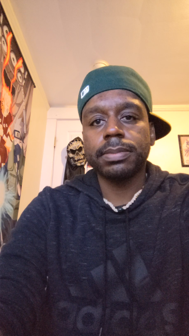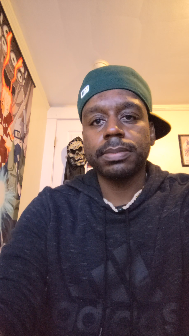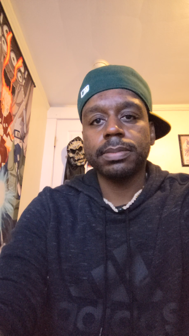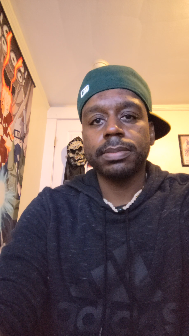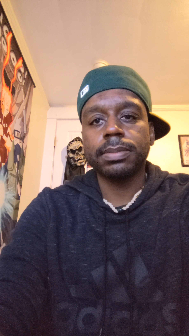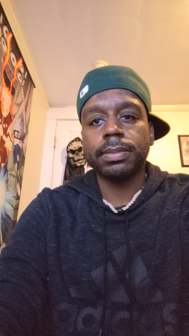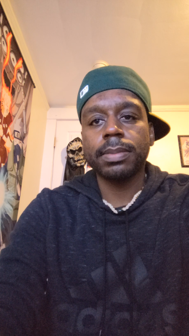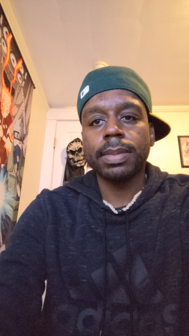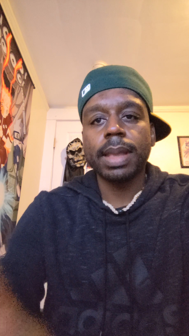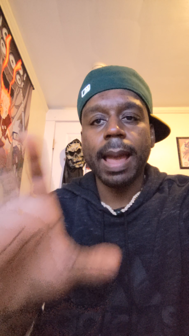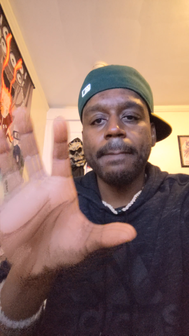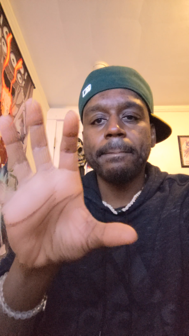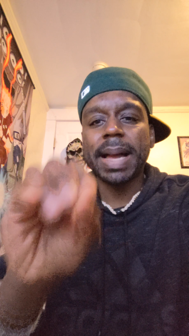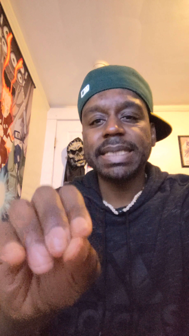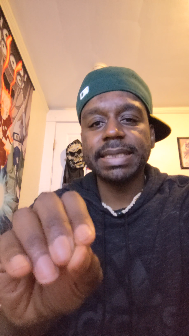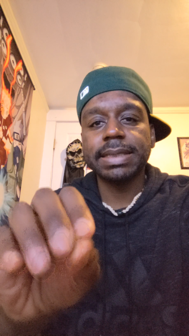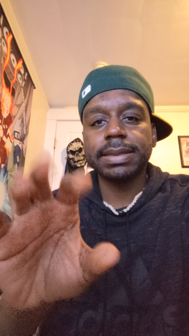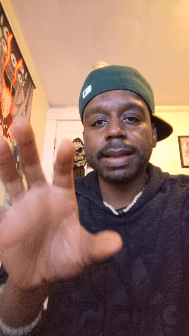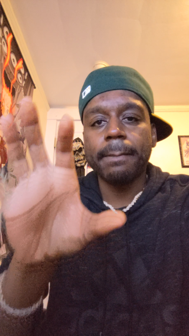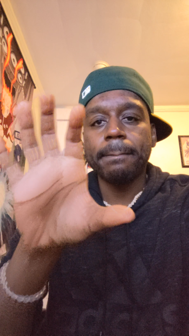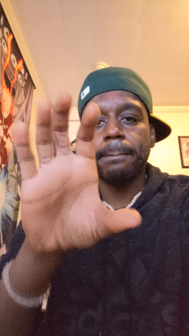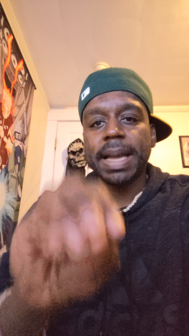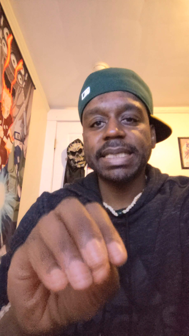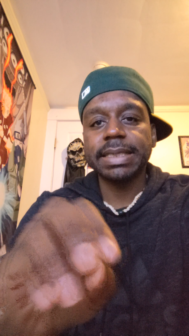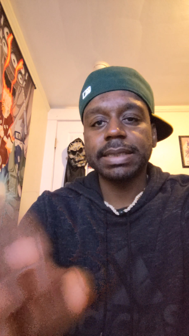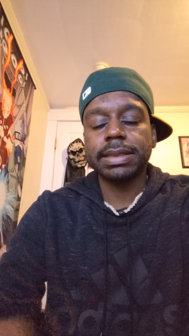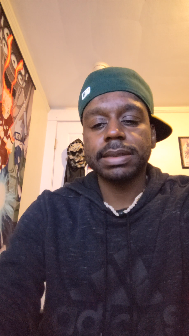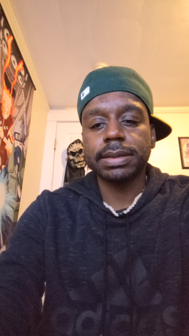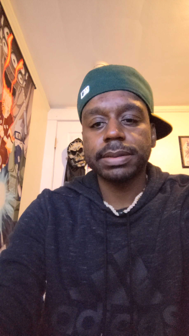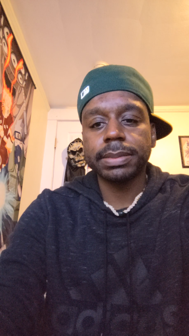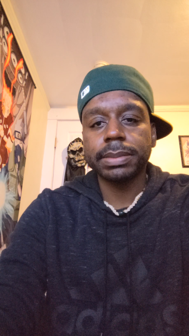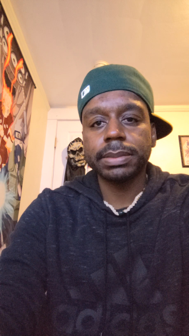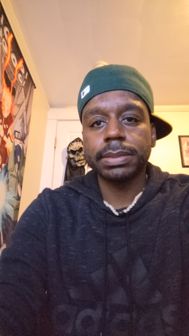bite